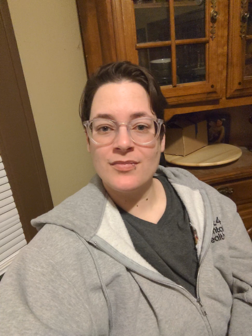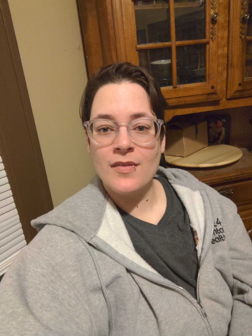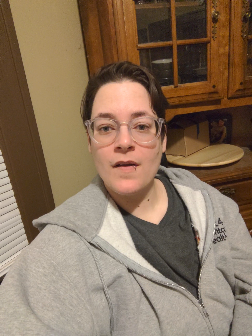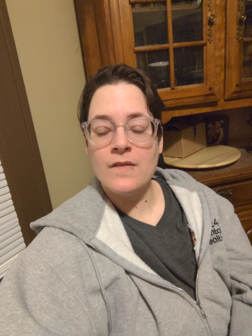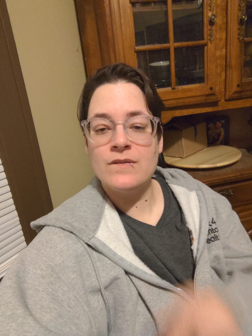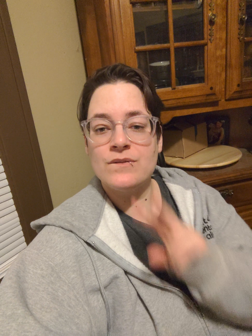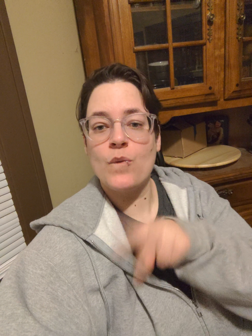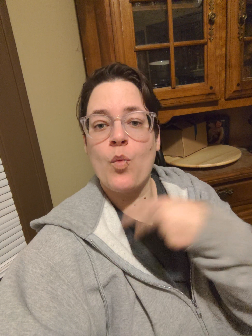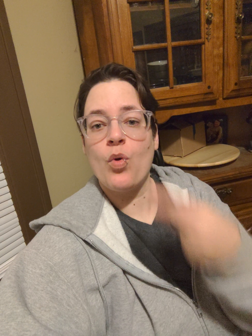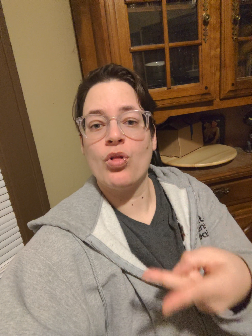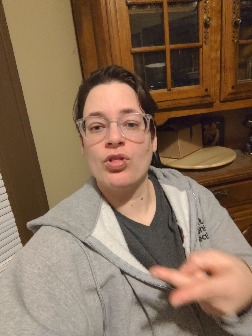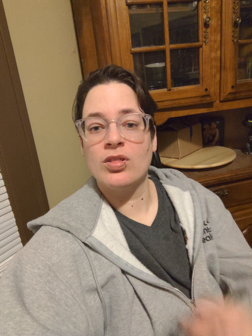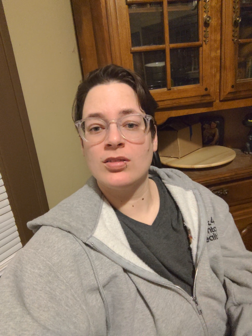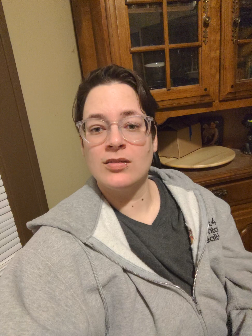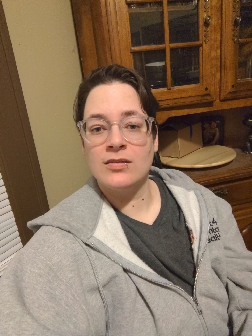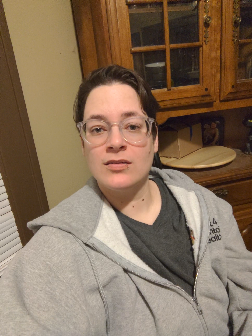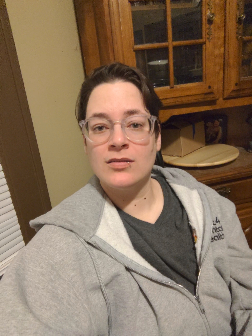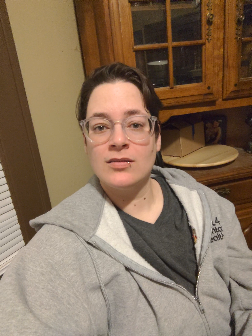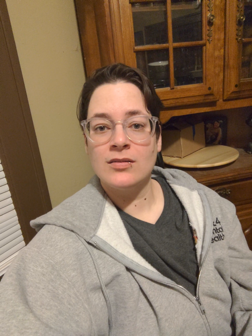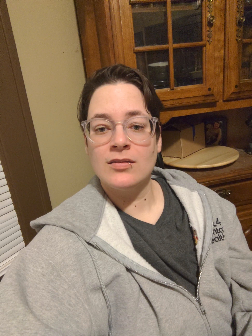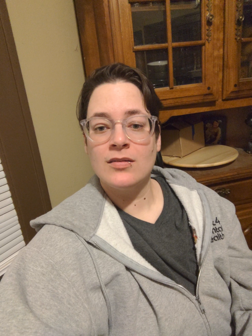fall